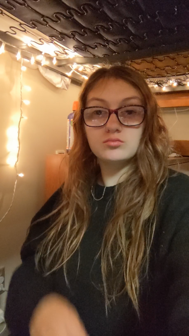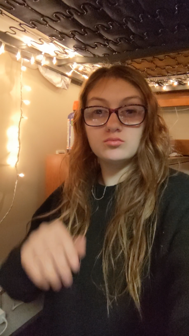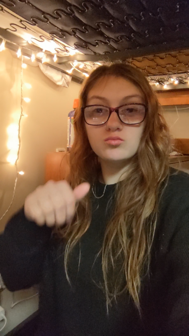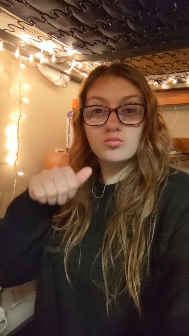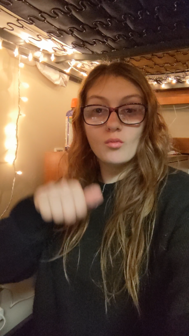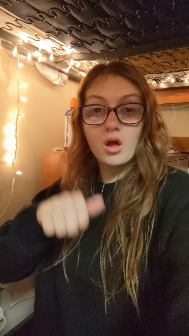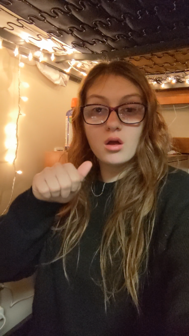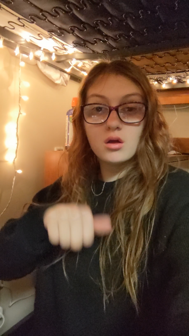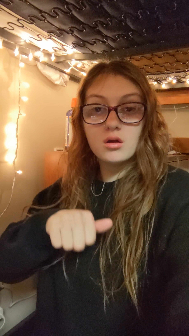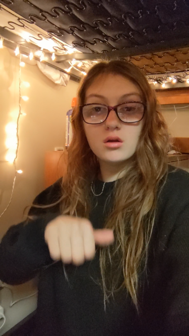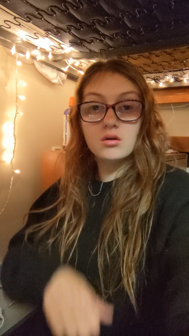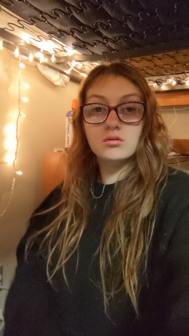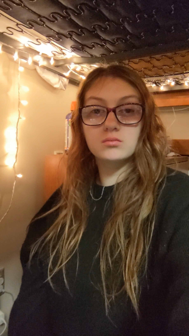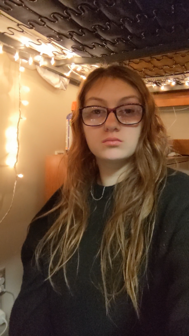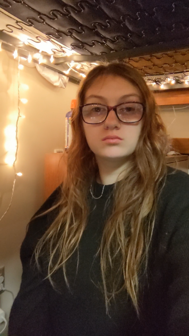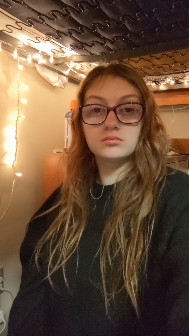rock